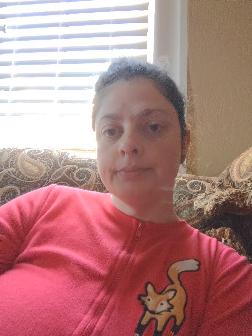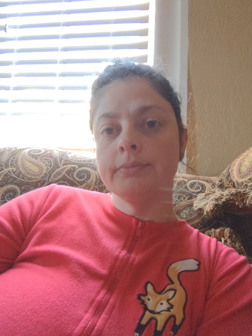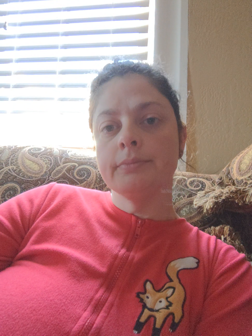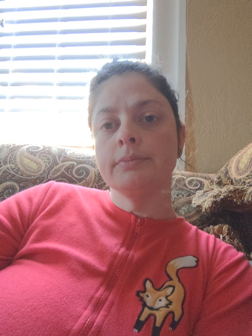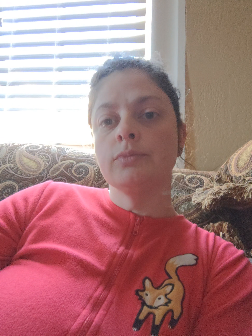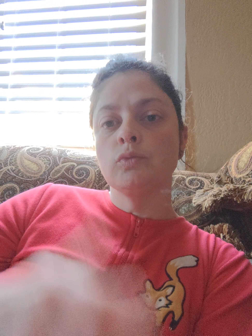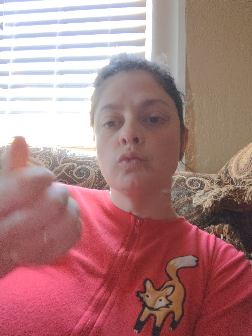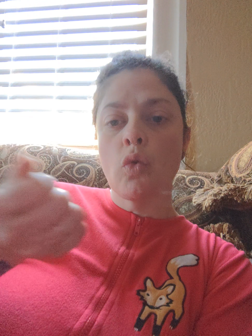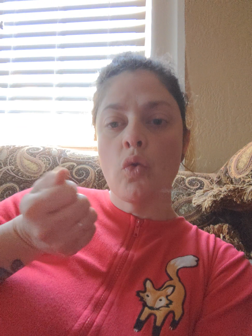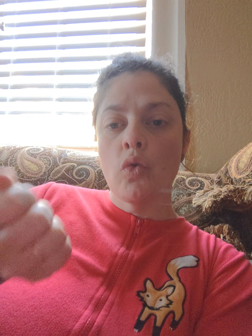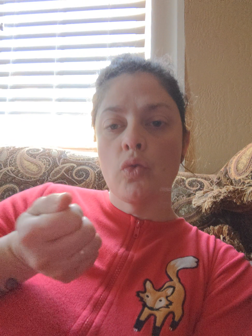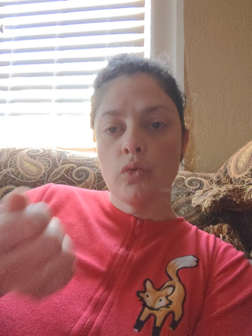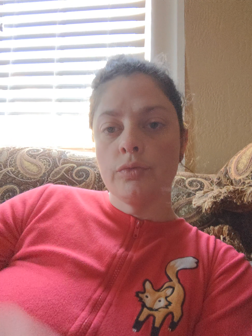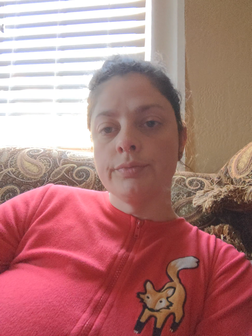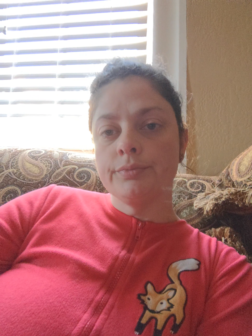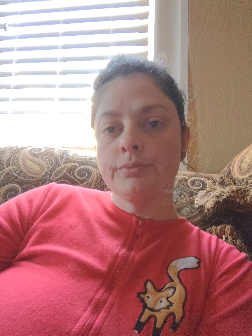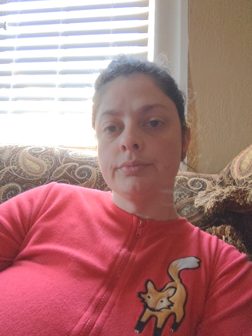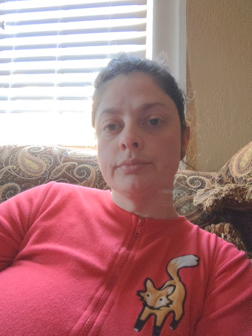drawer